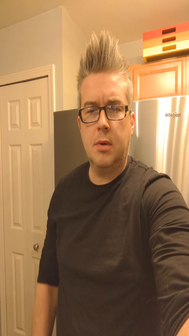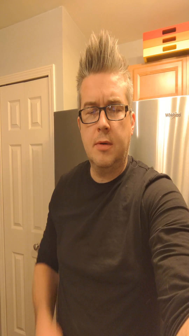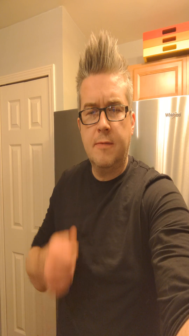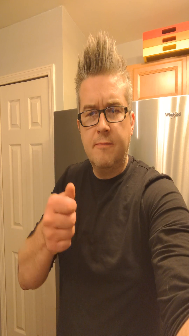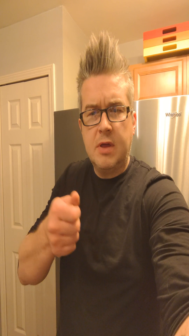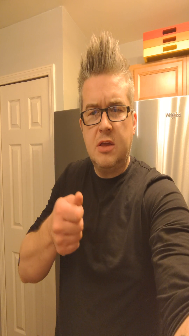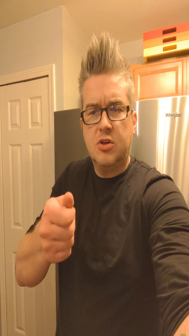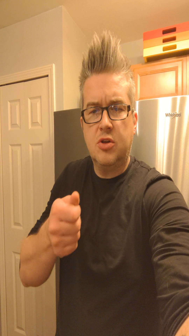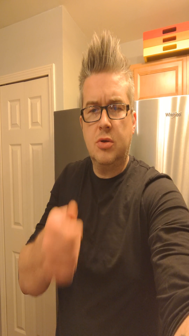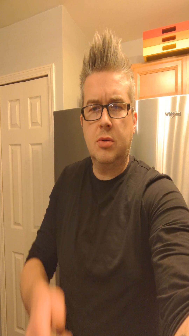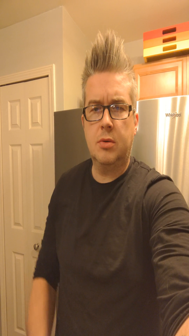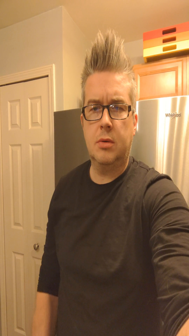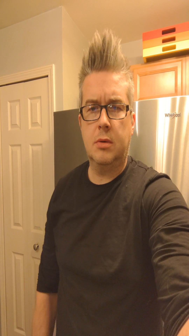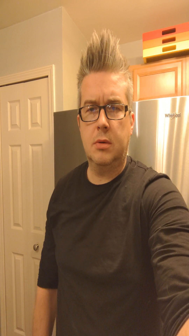vacuum